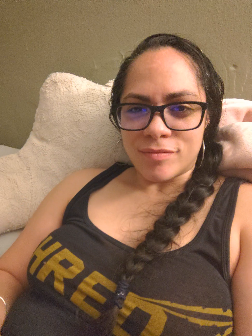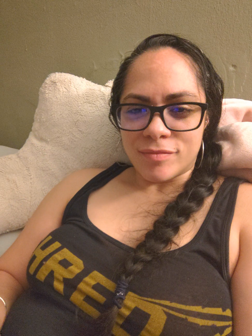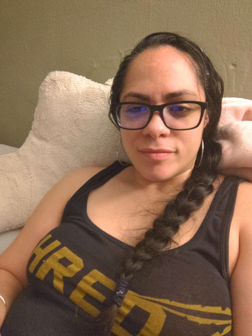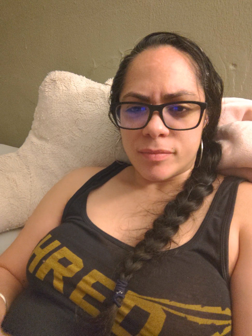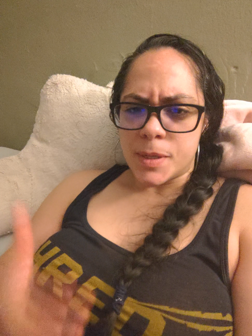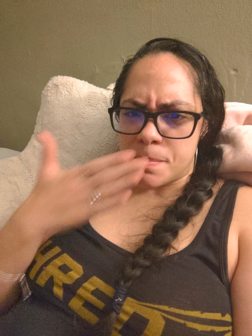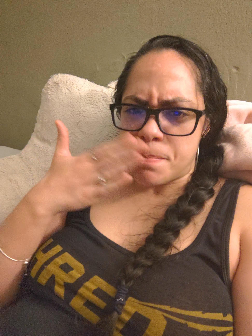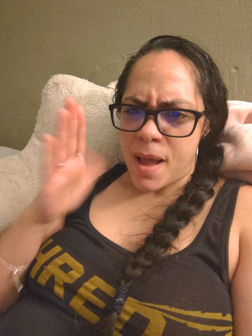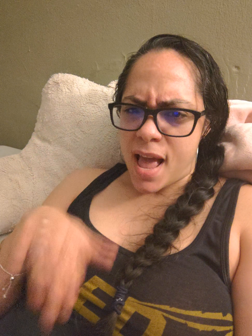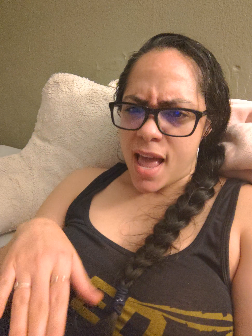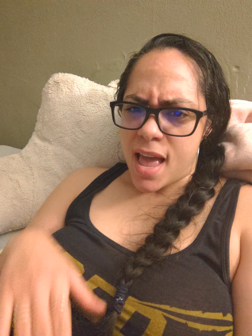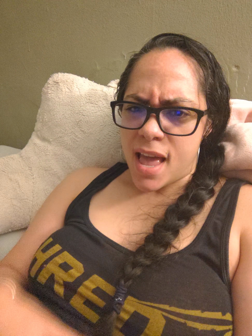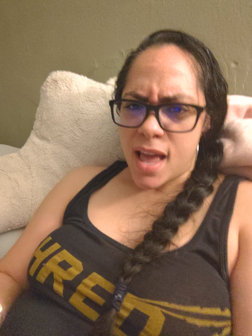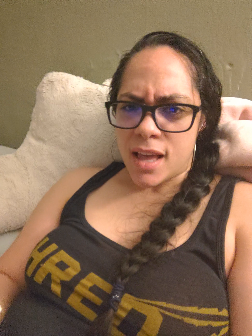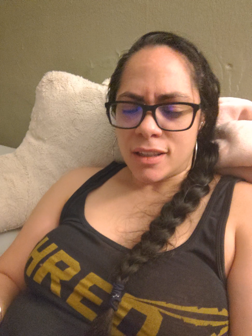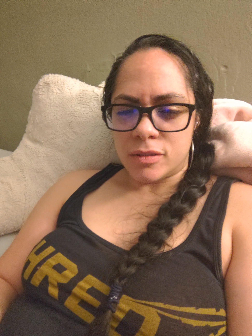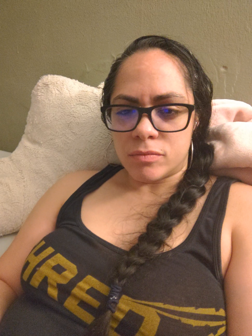bad